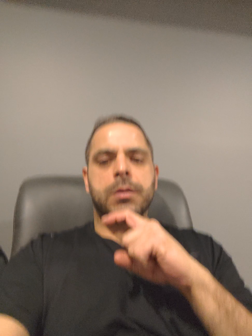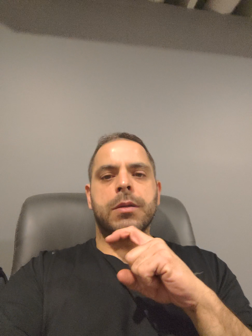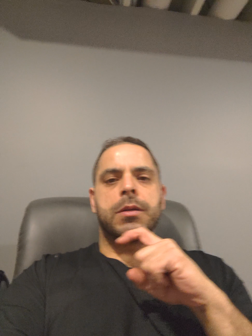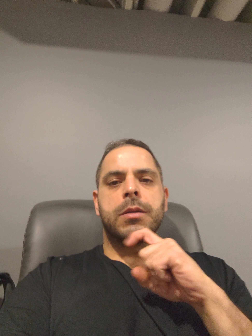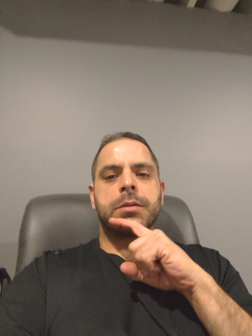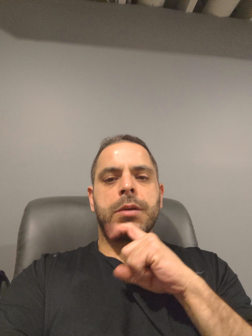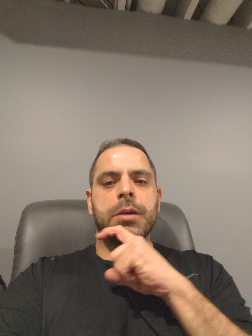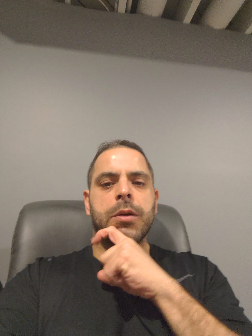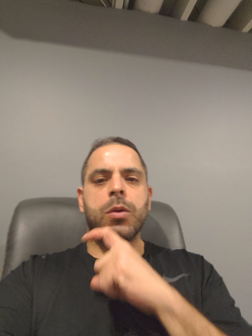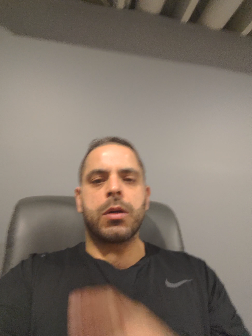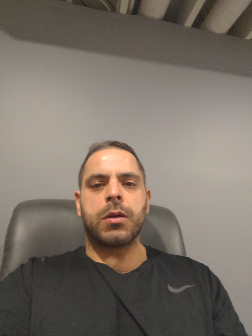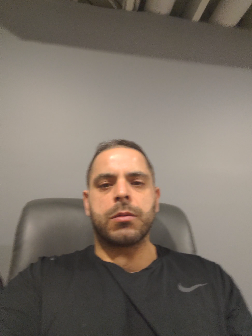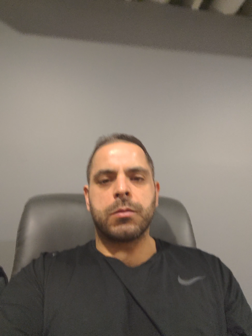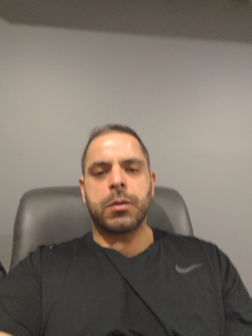cereal